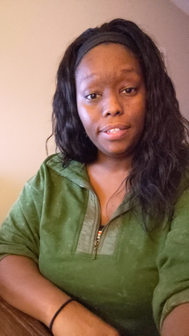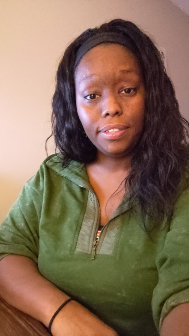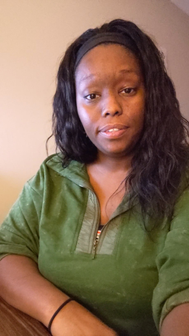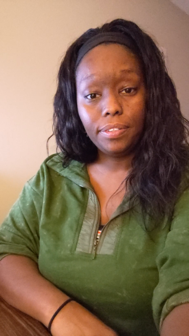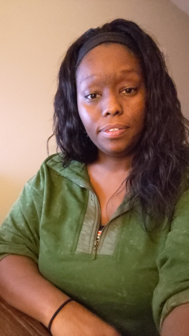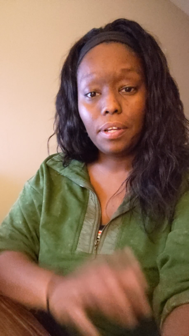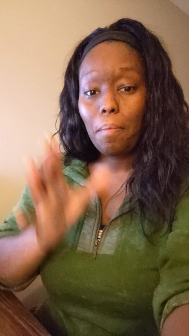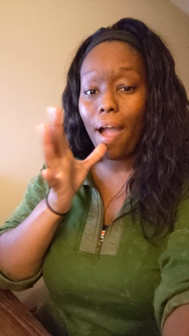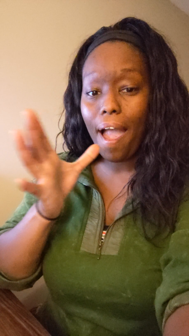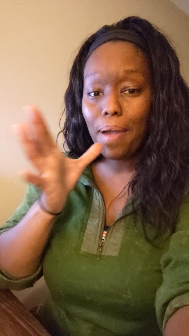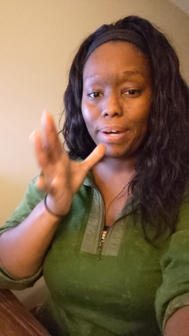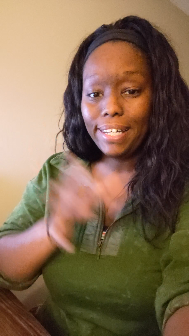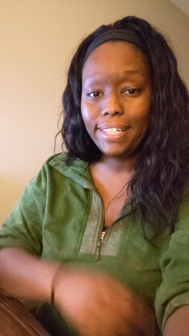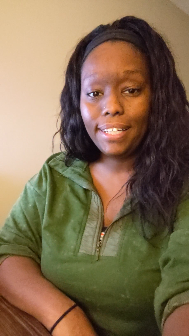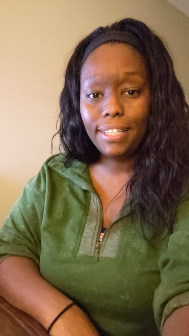mommy